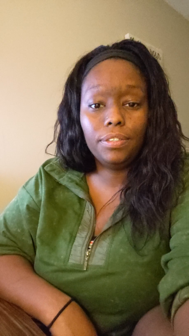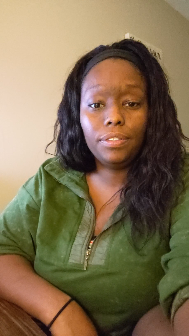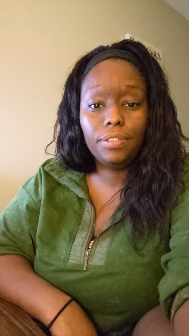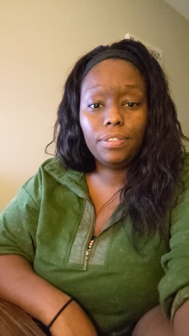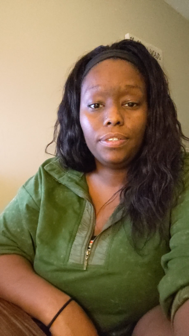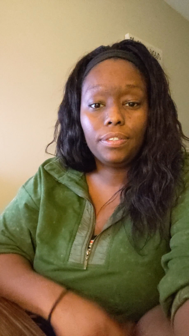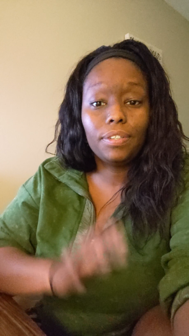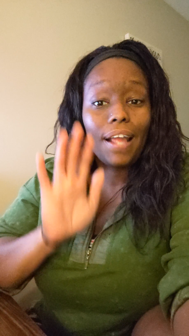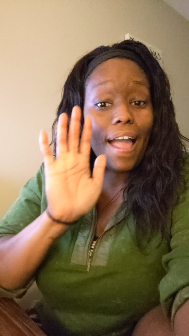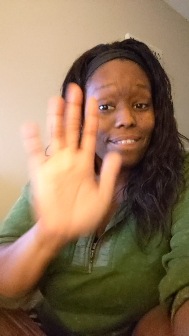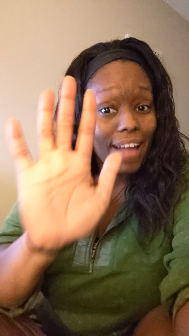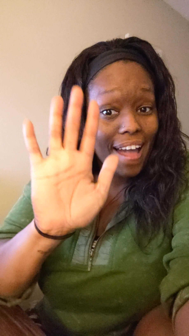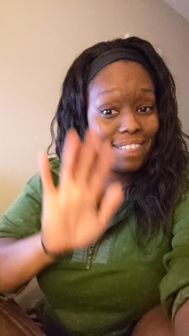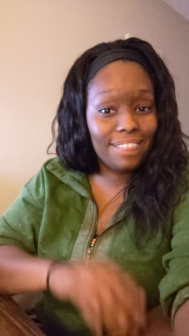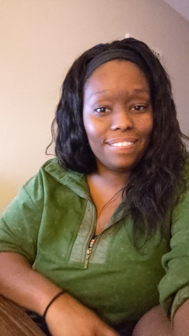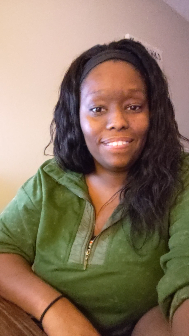give me five